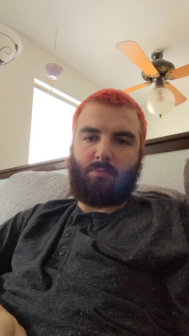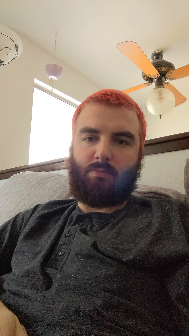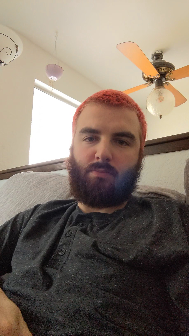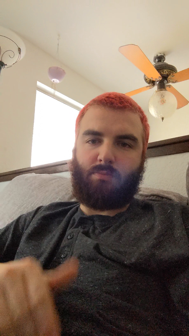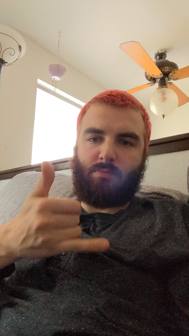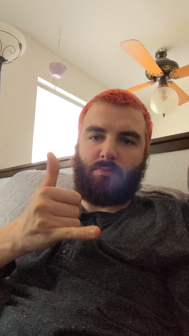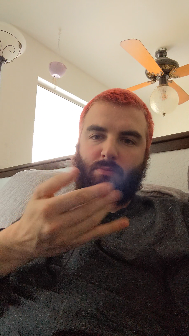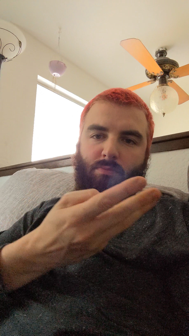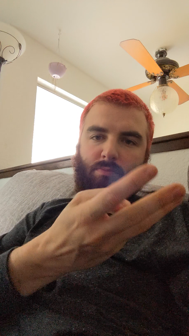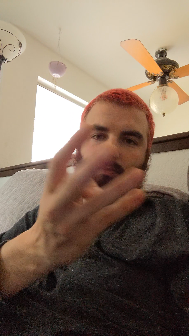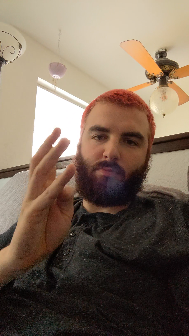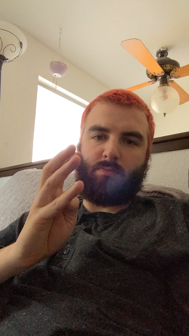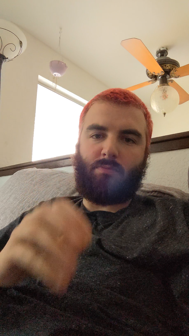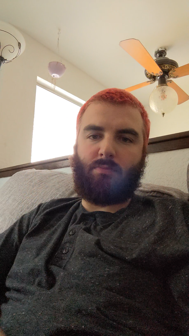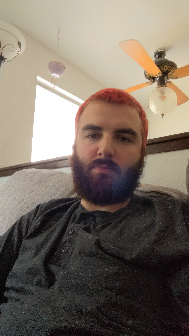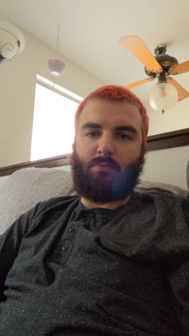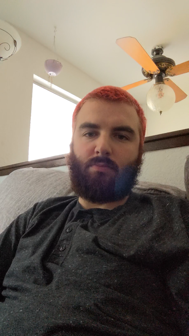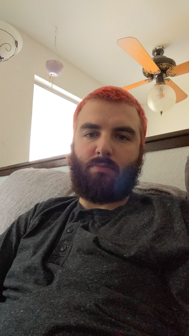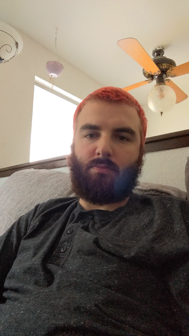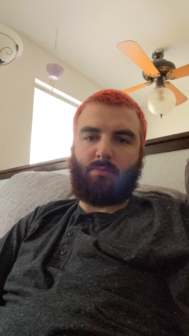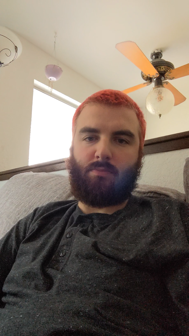playpen